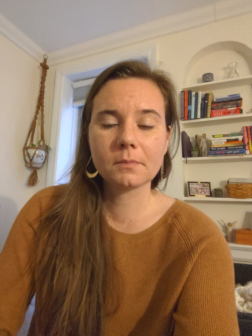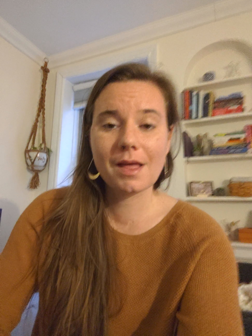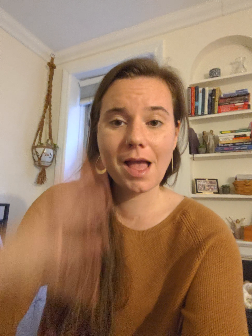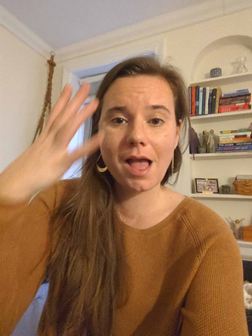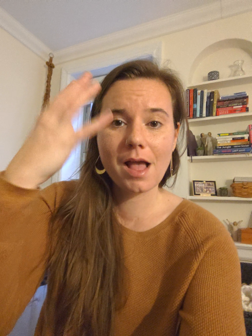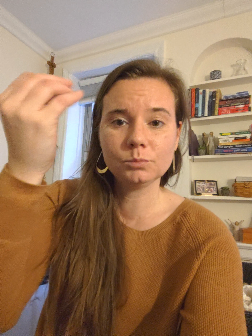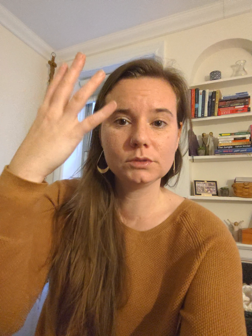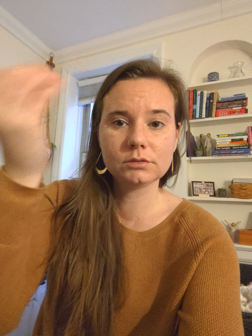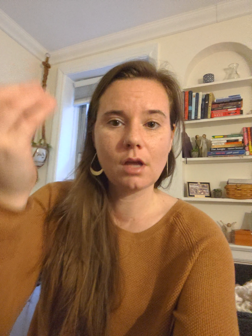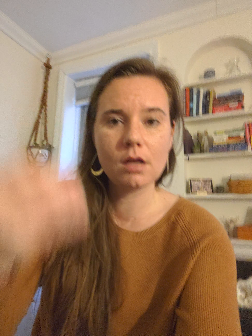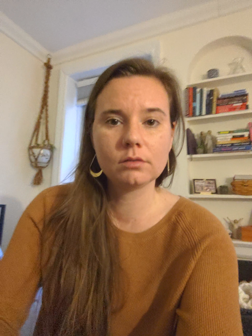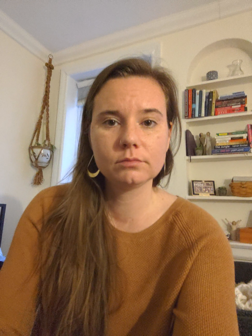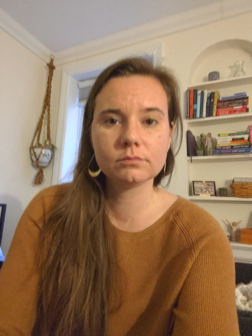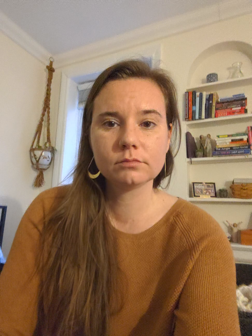outside